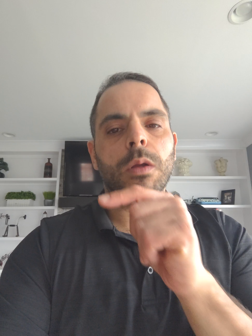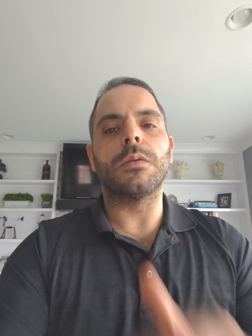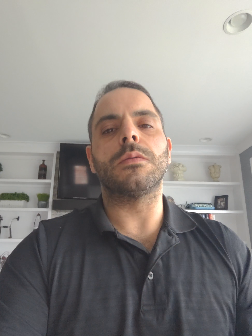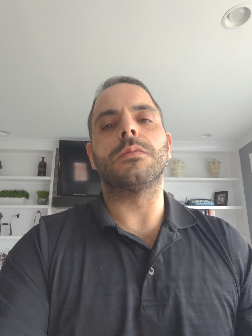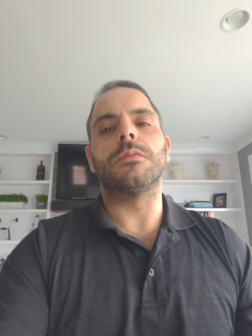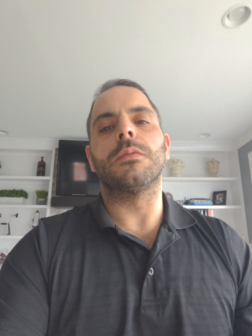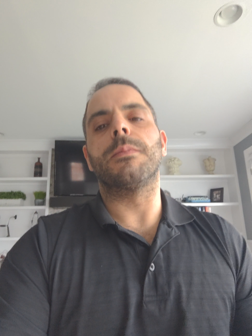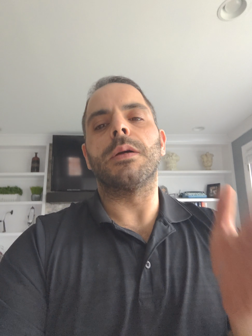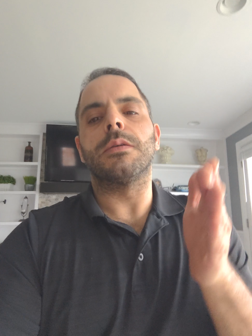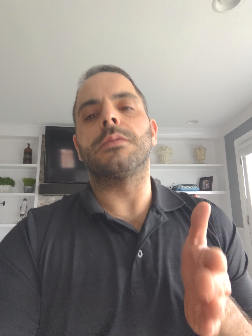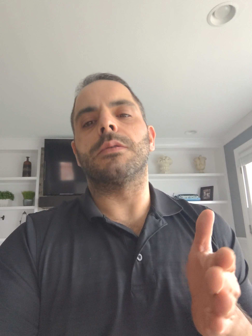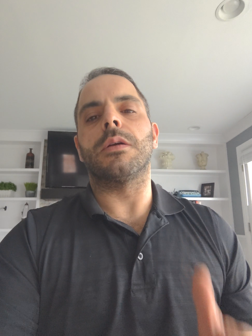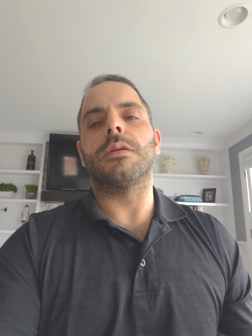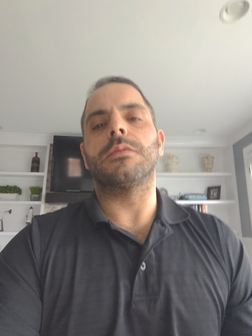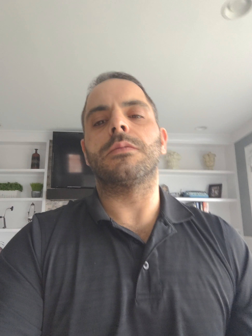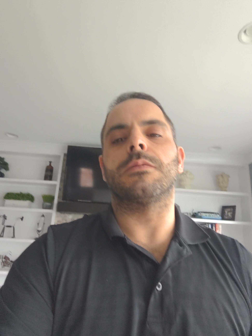beside